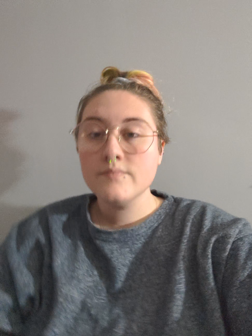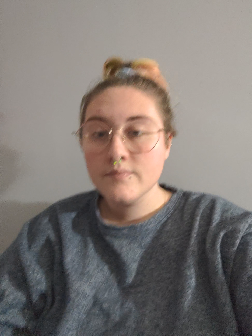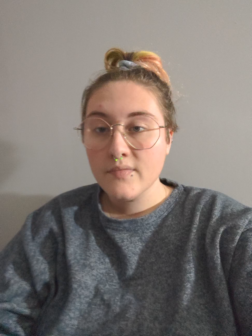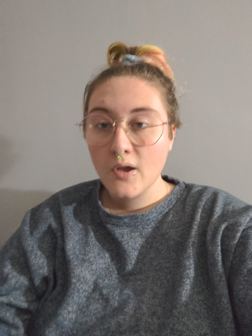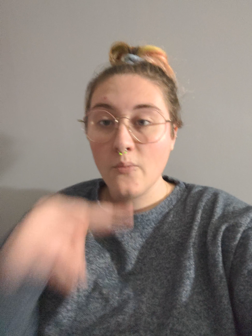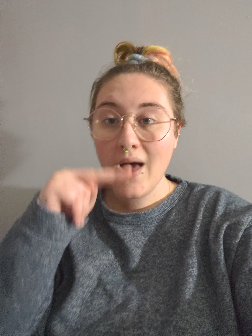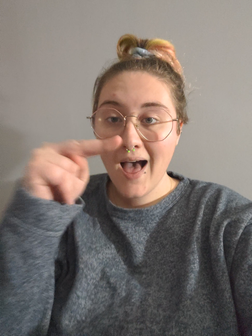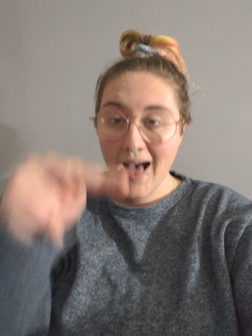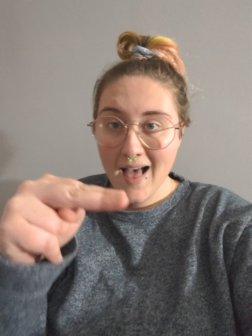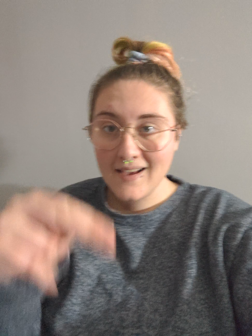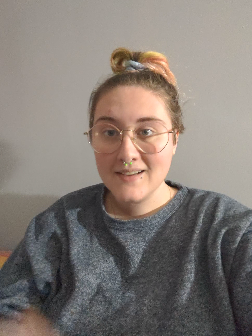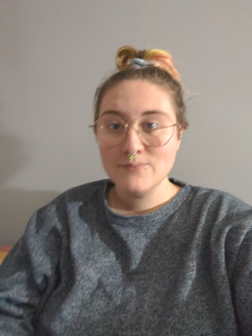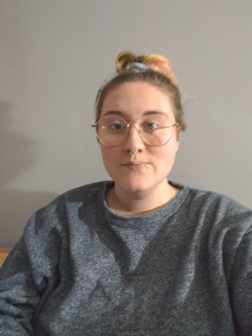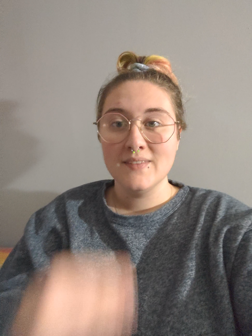ride